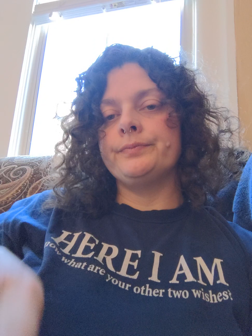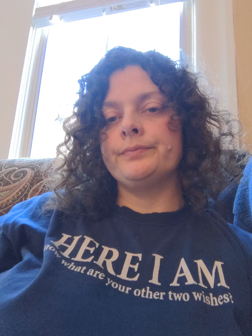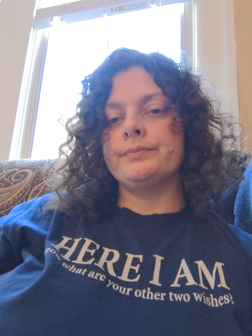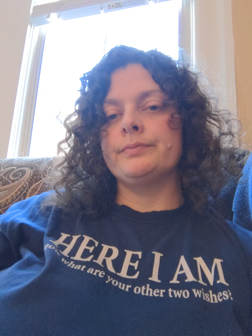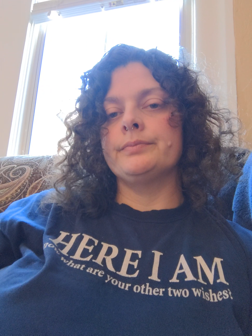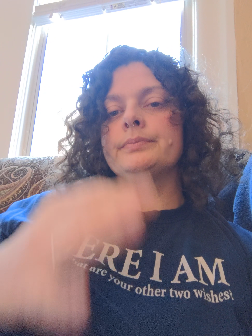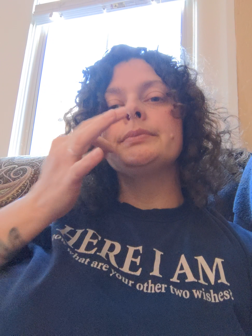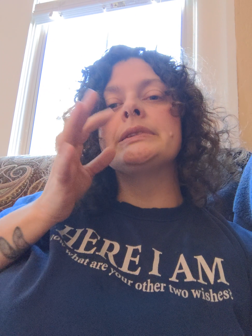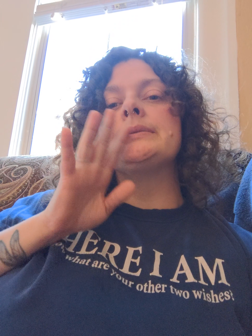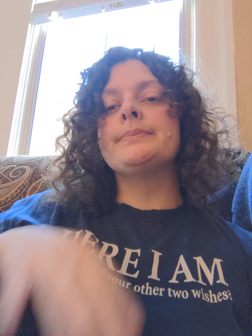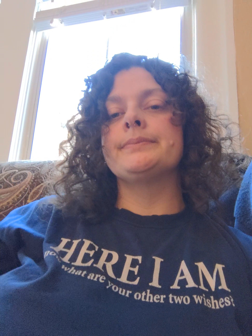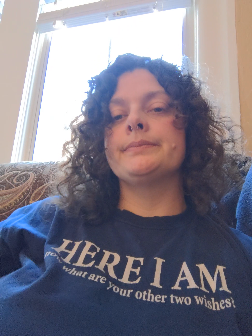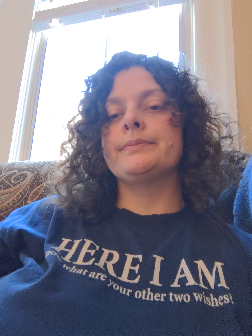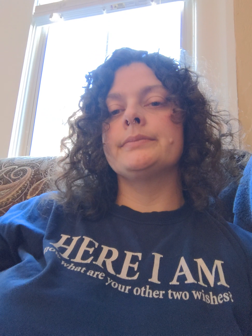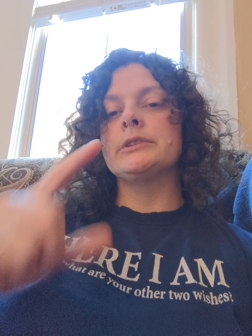bee